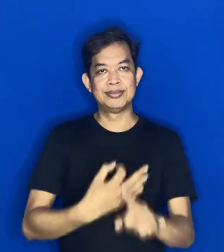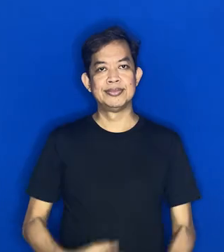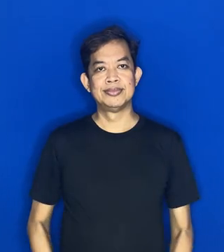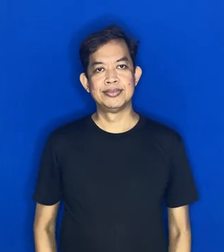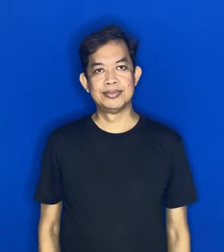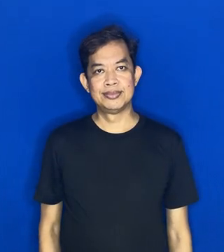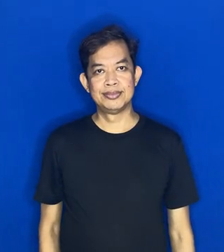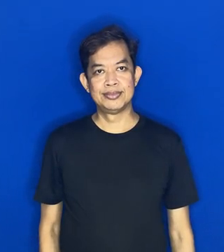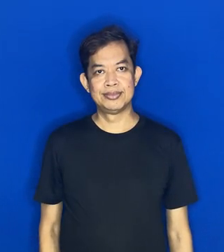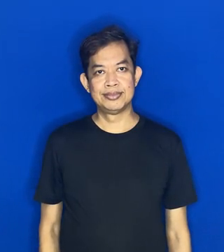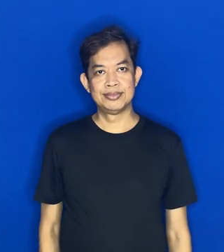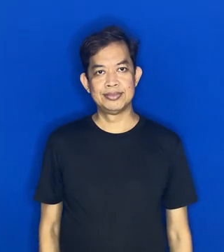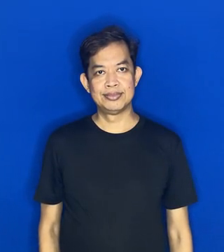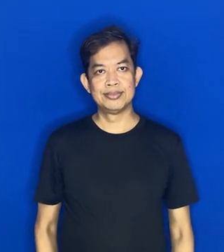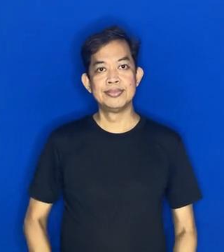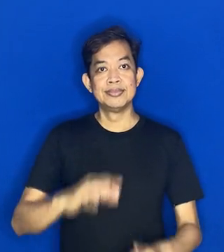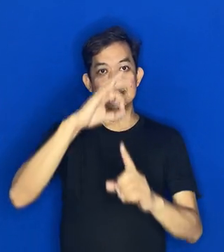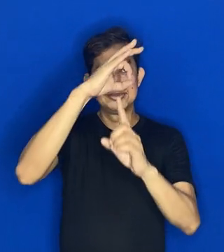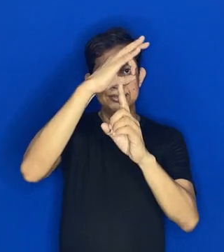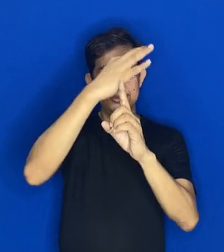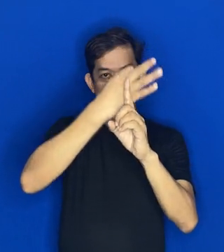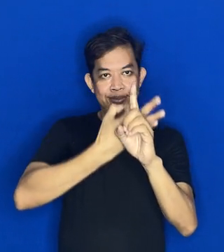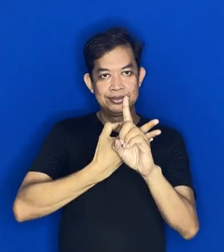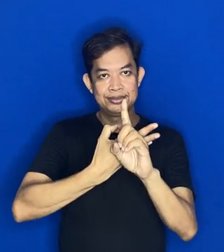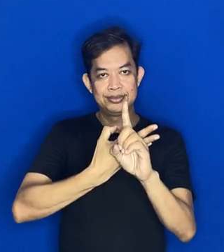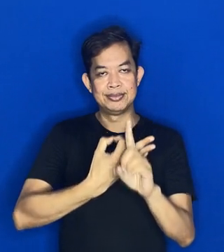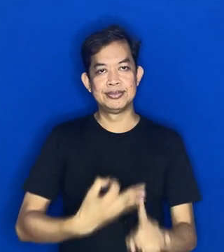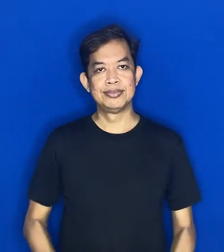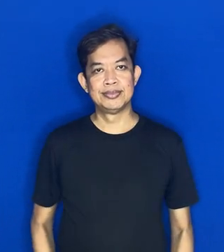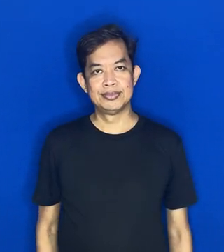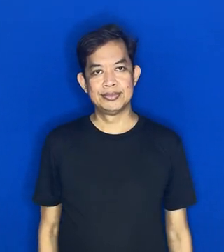february